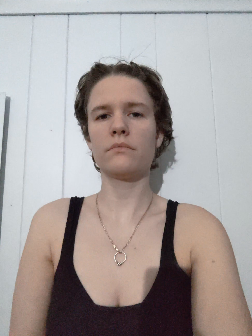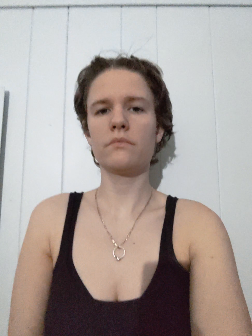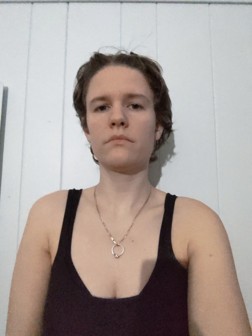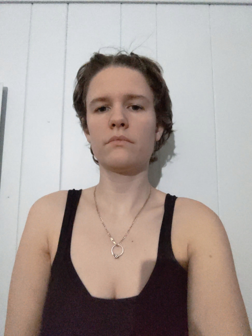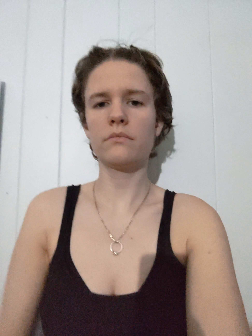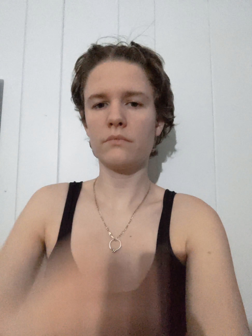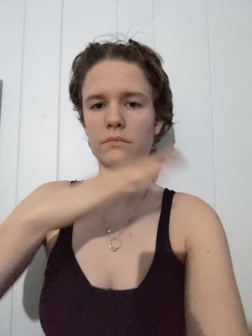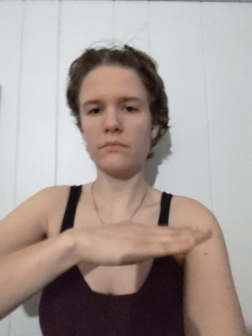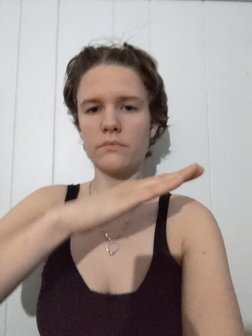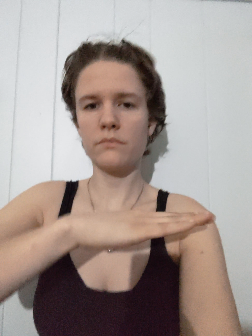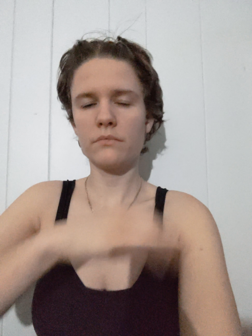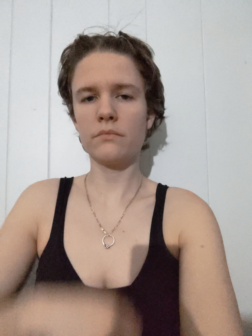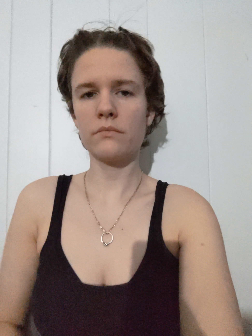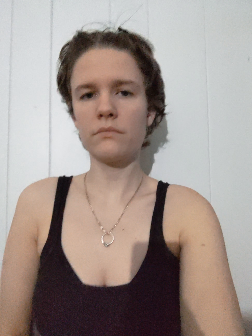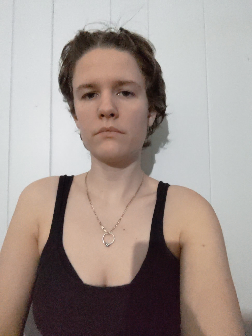table